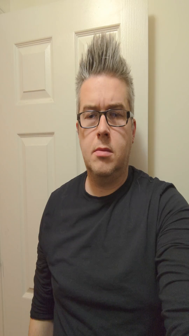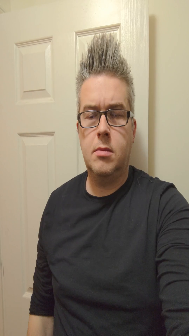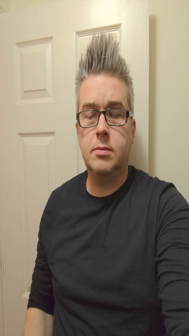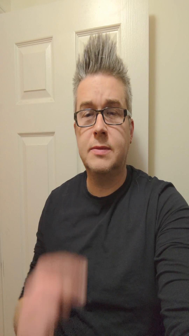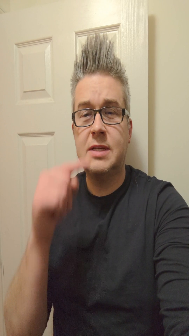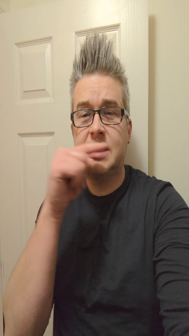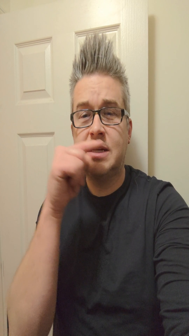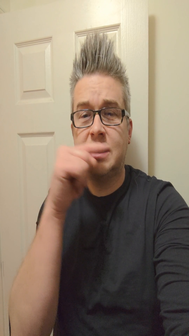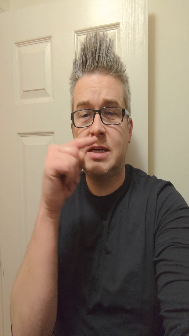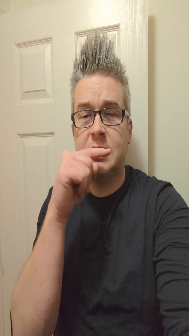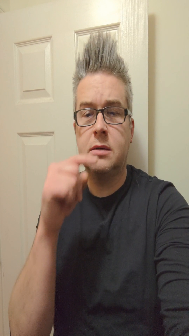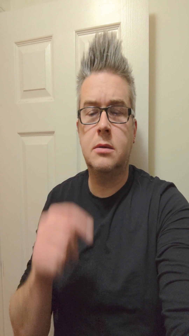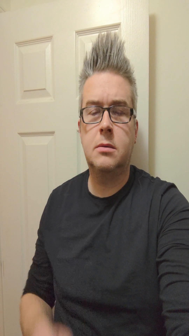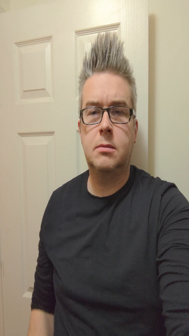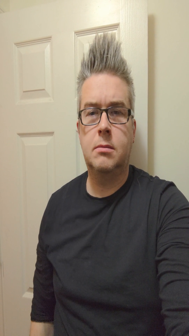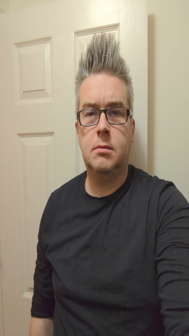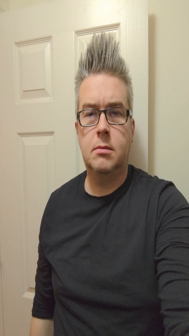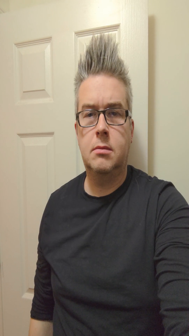toothbrush